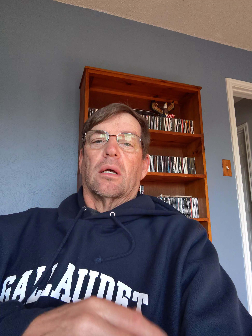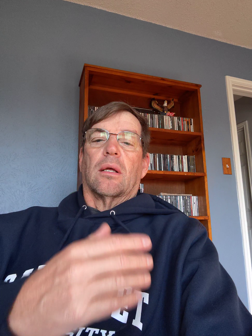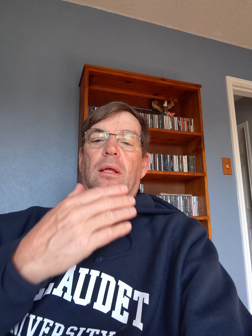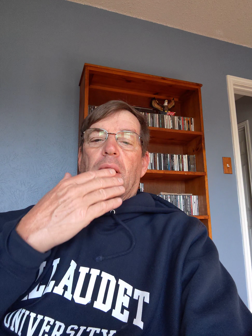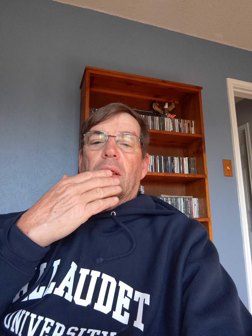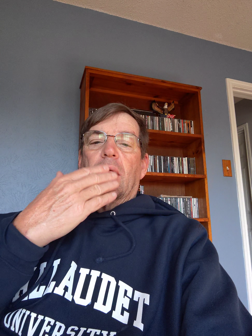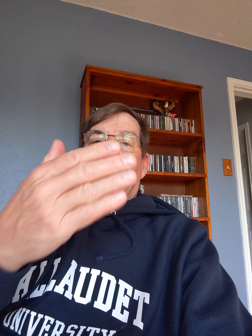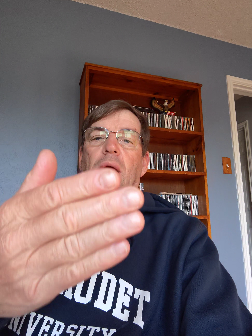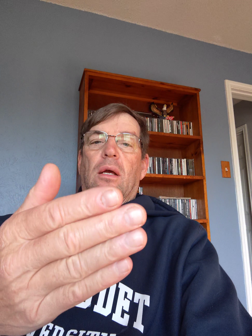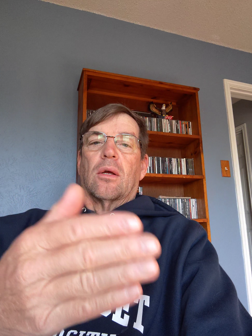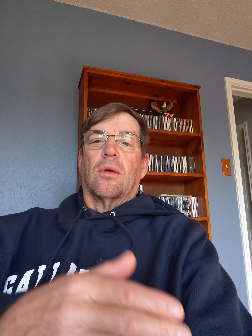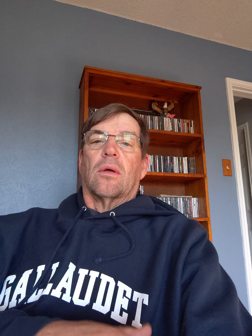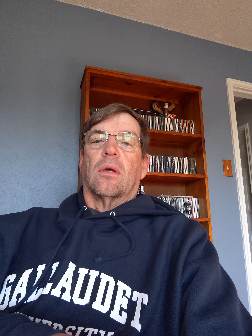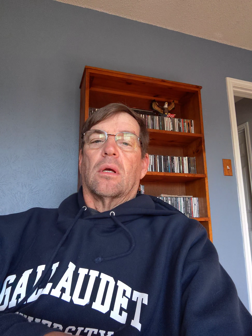thank you